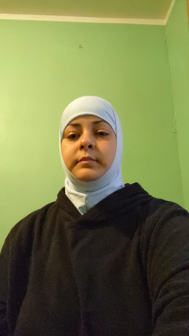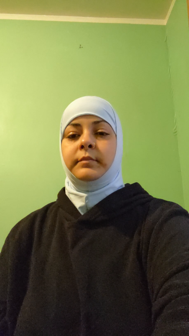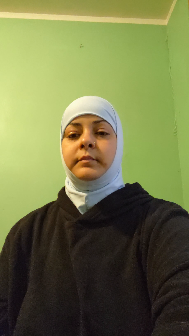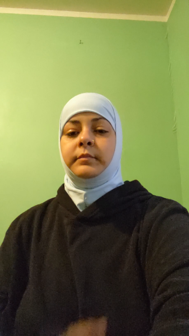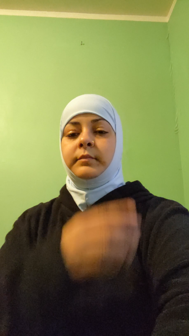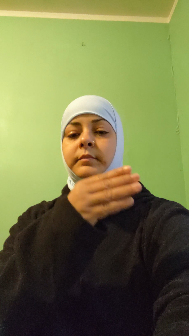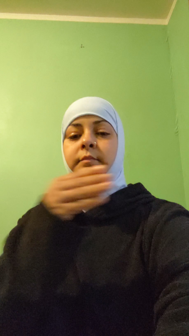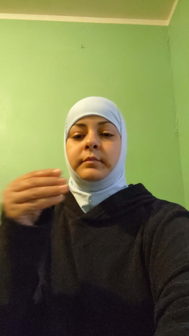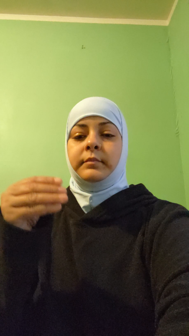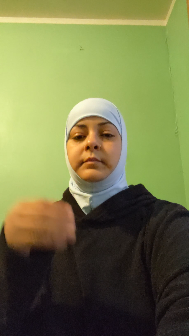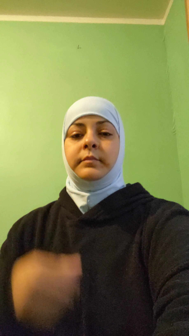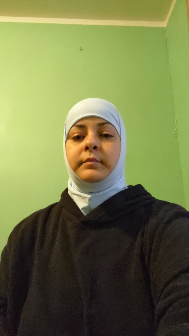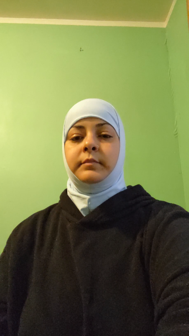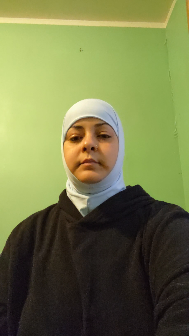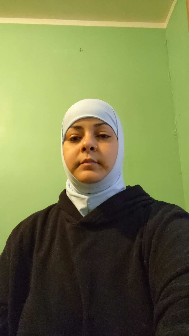and